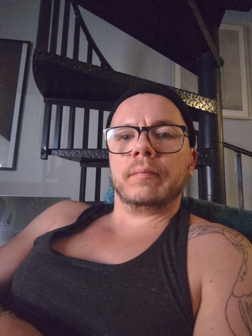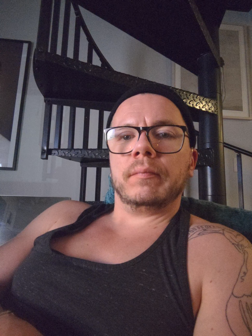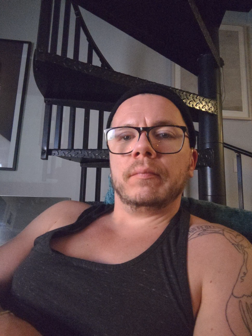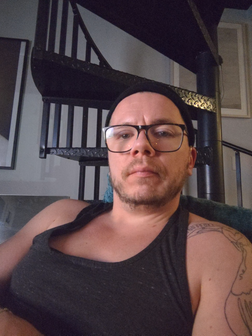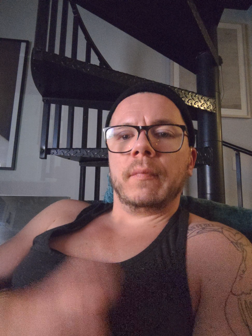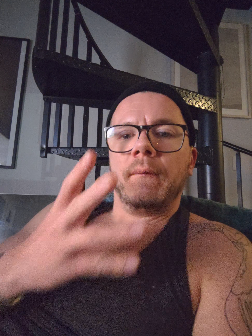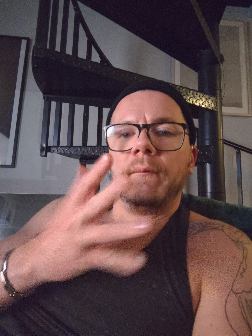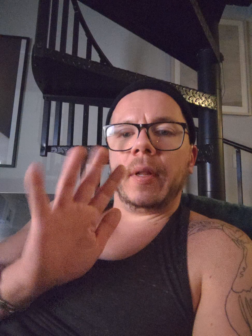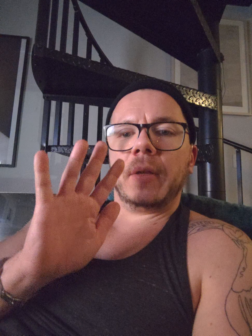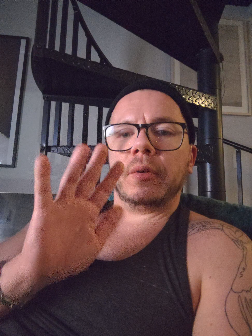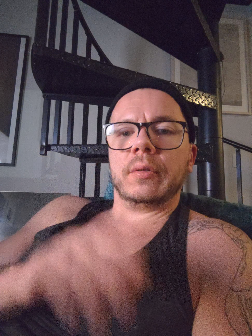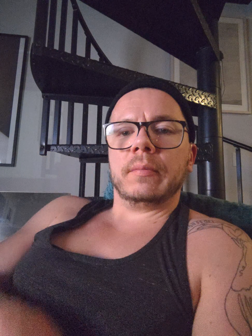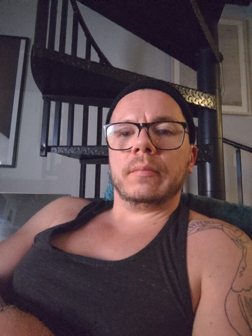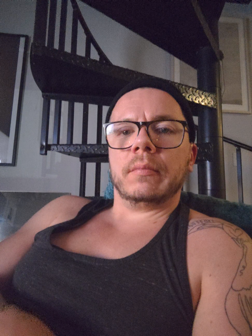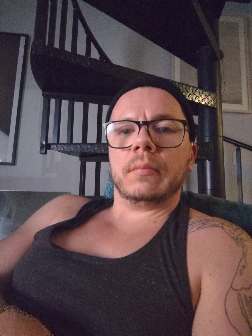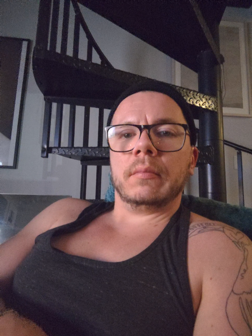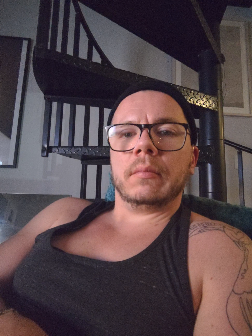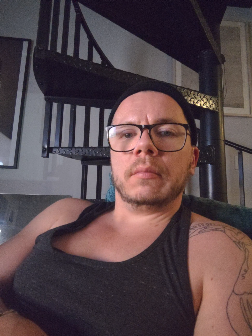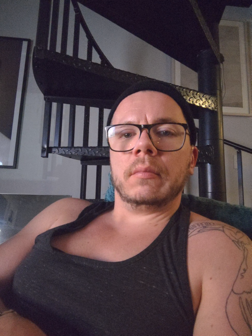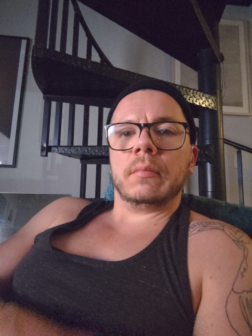finish